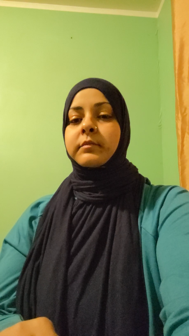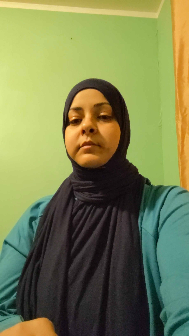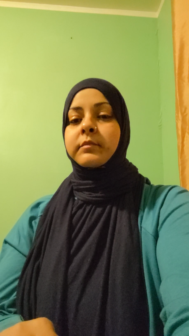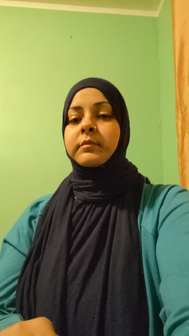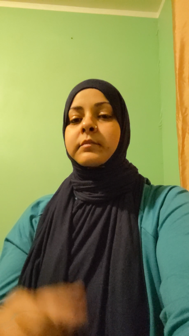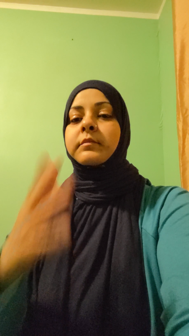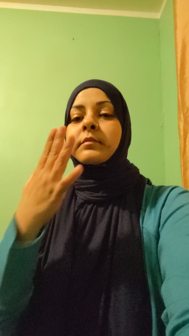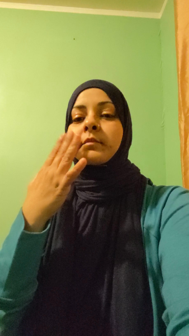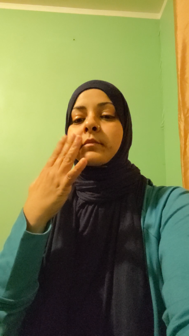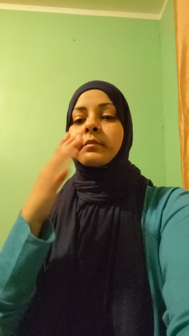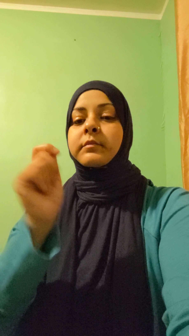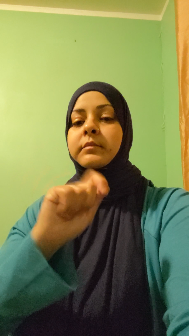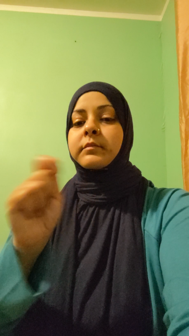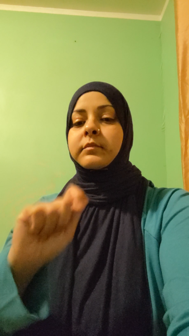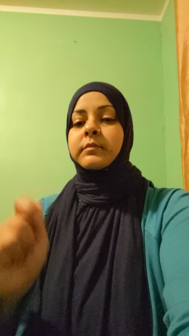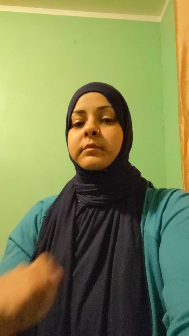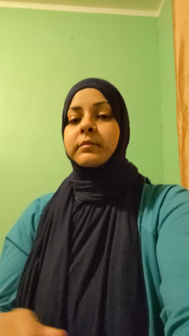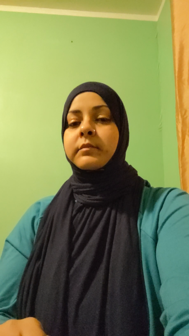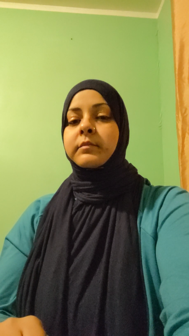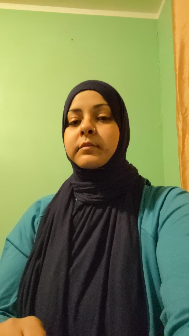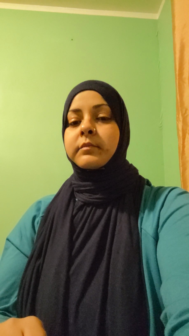crayon